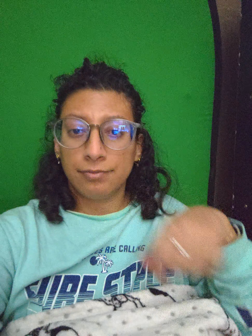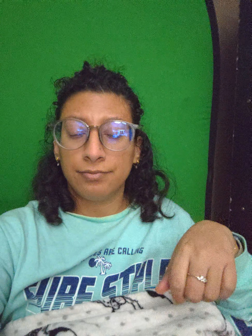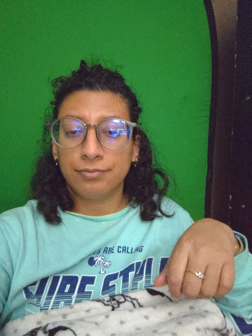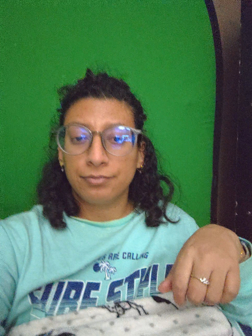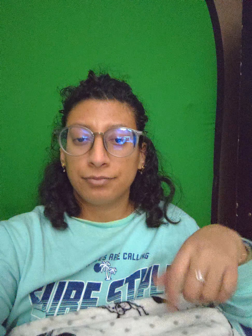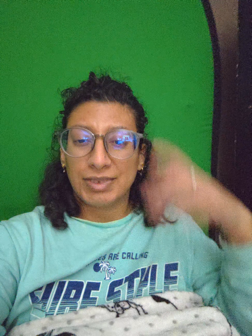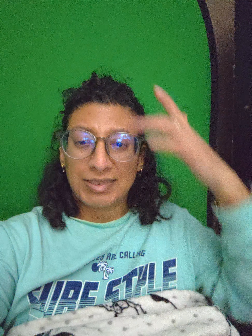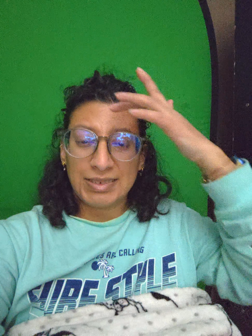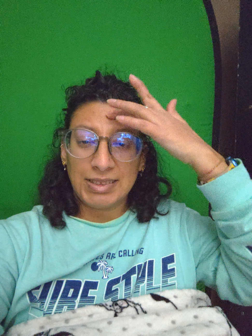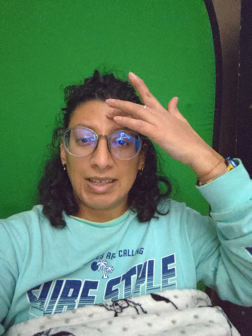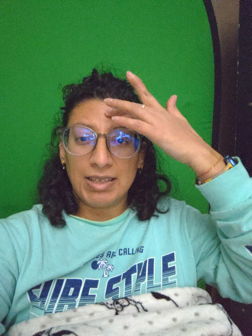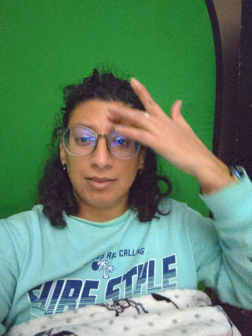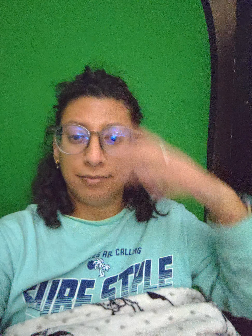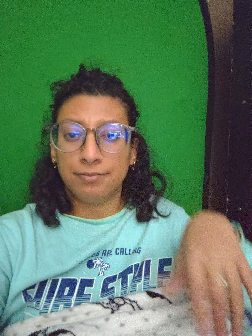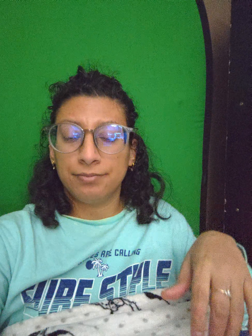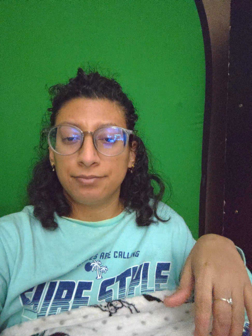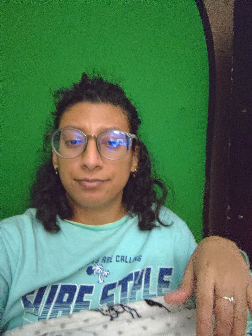sick